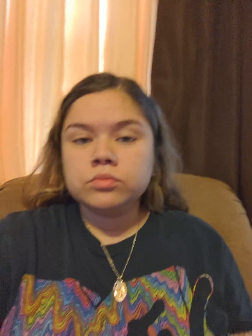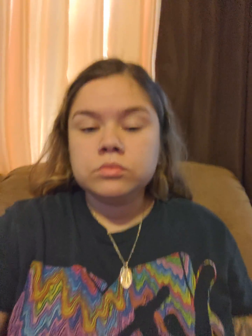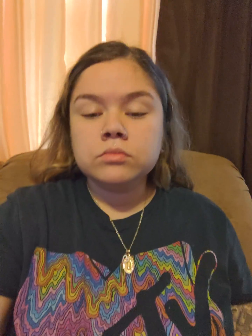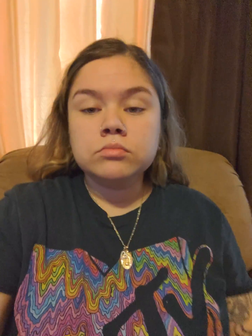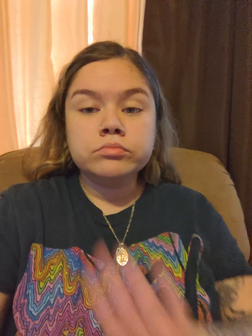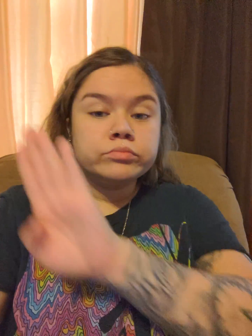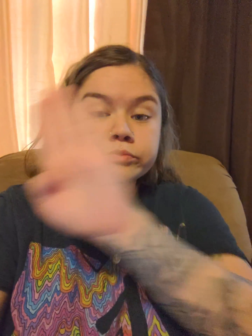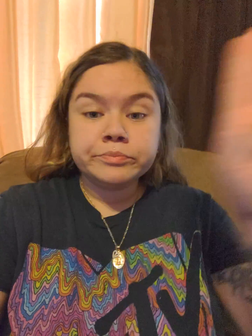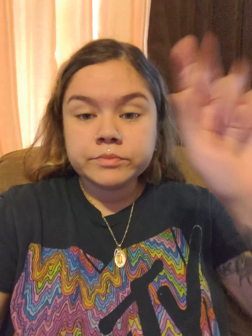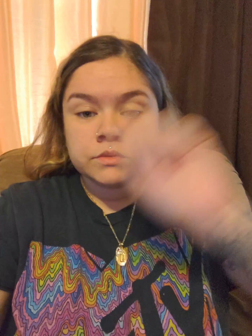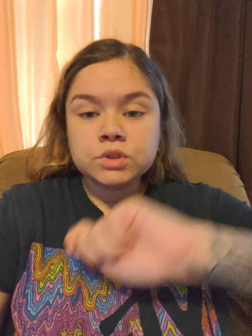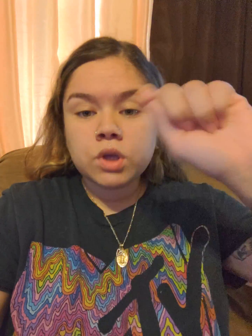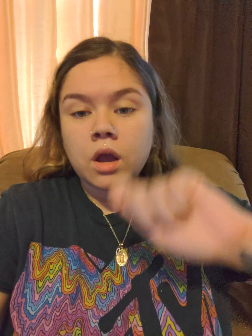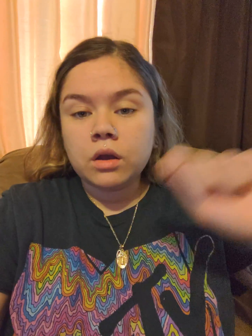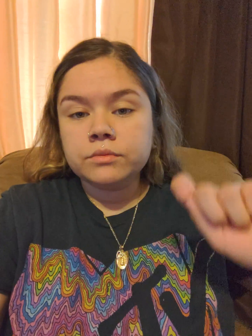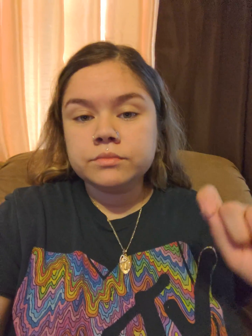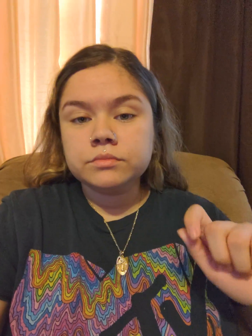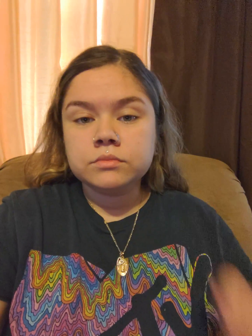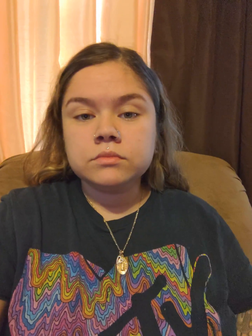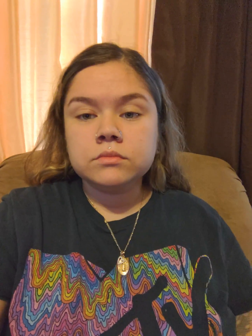chalk